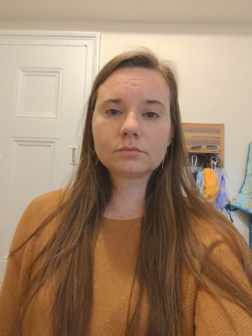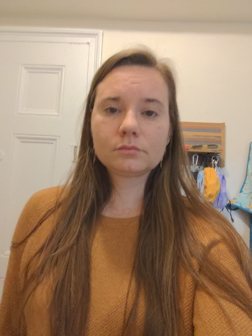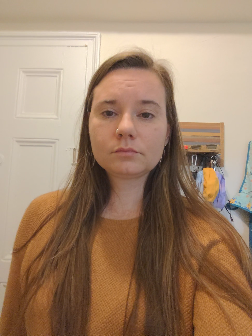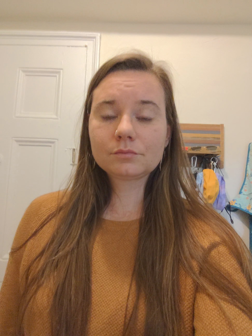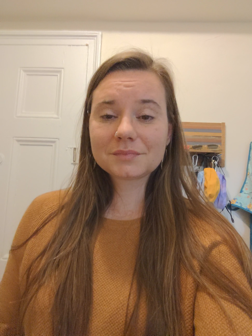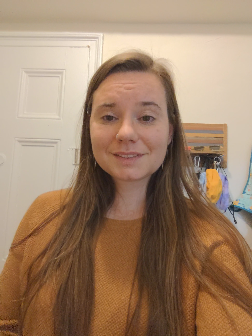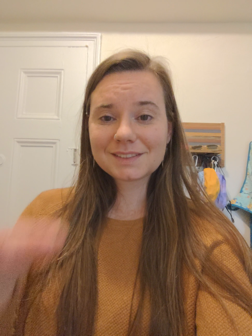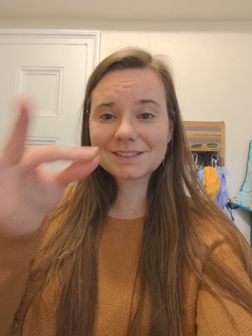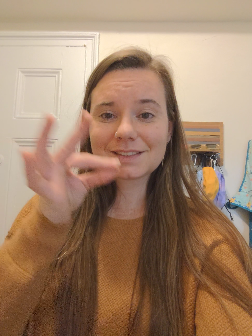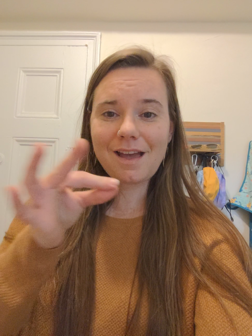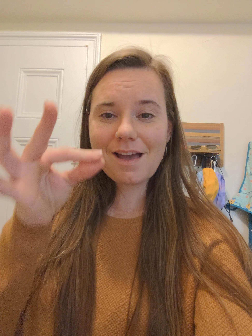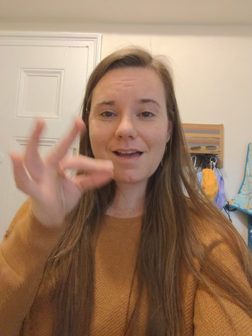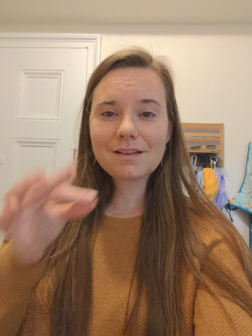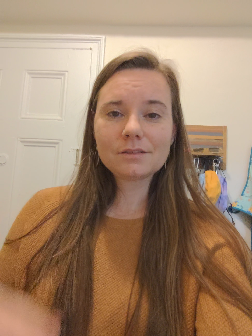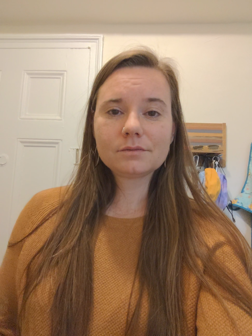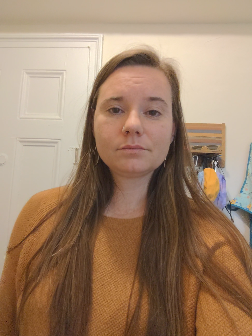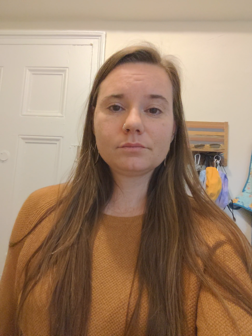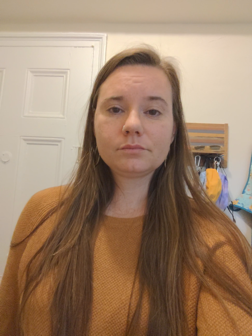snack